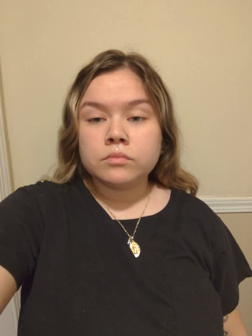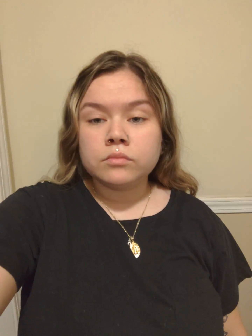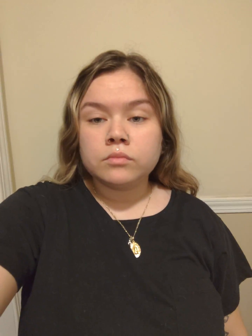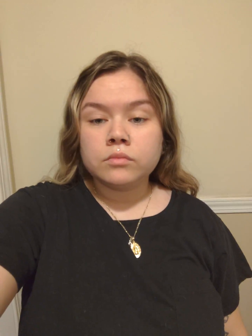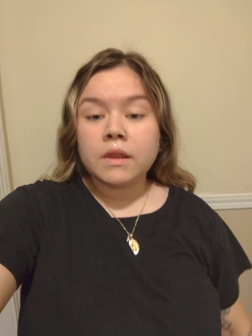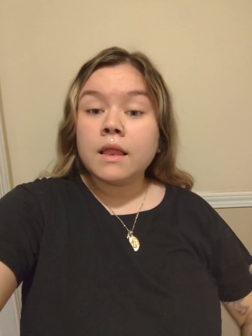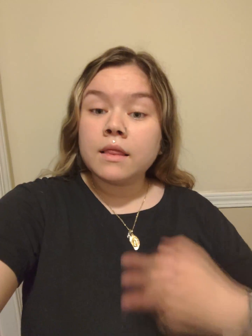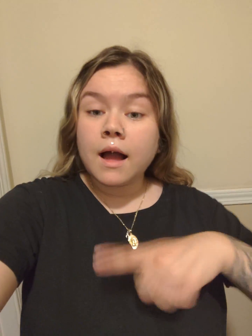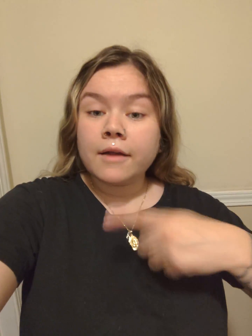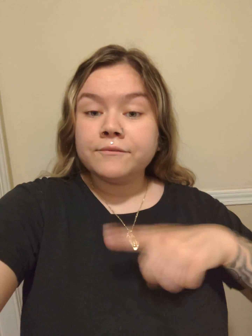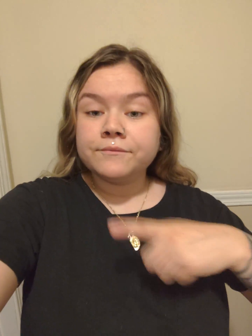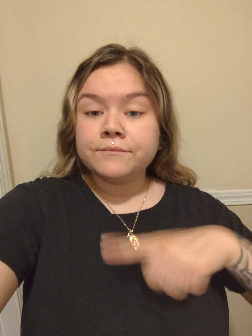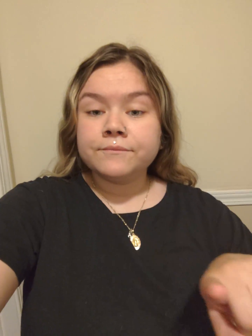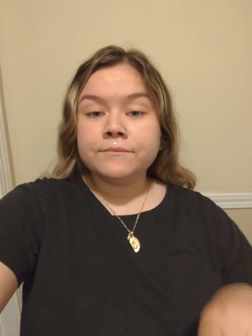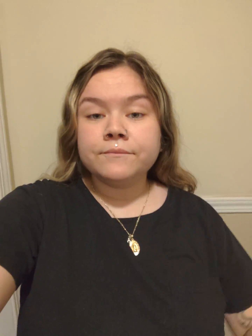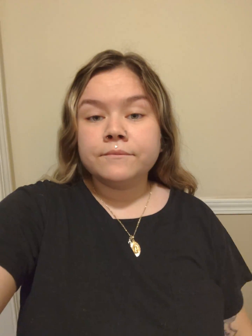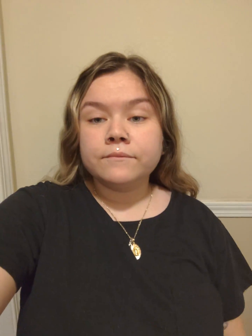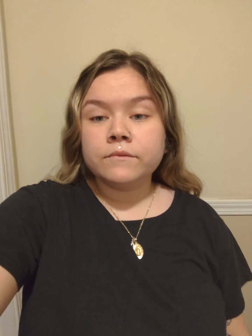knife